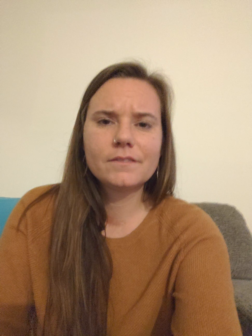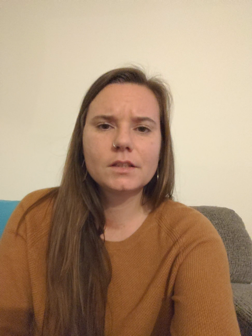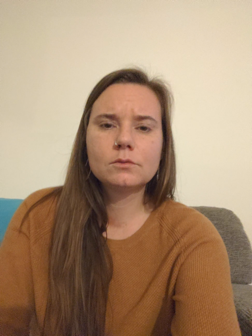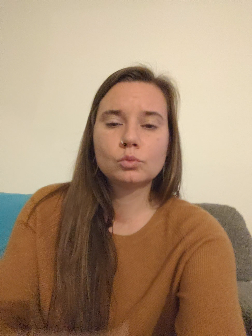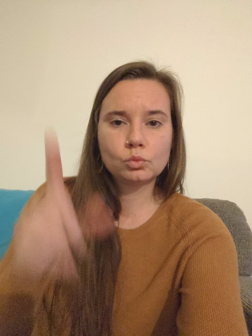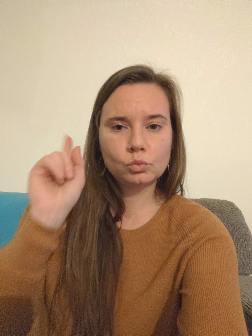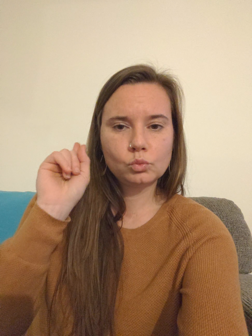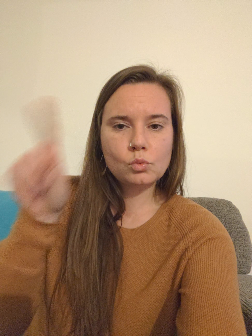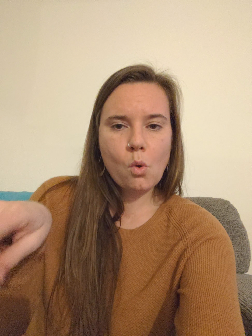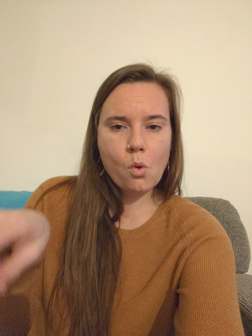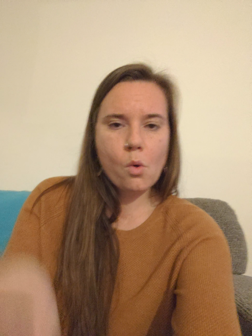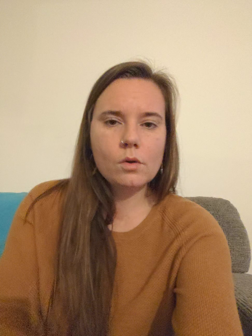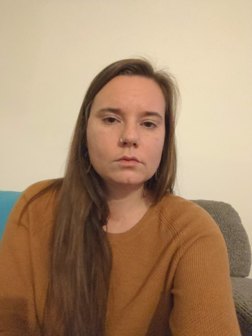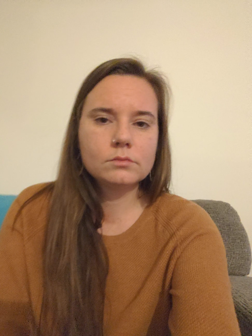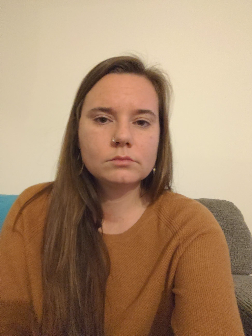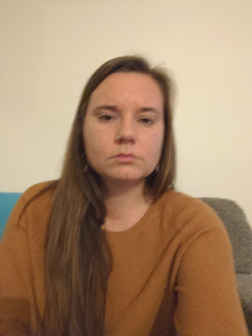go